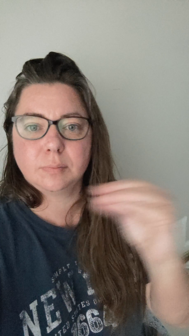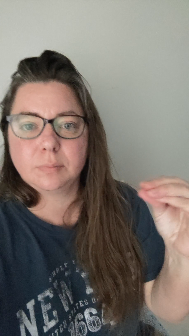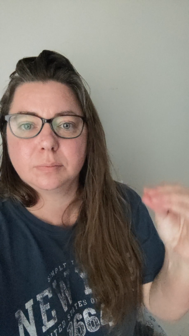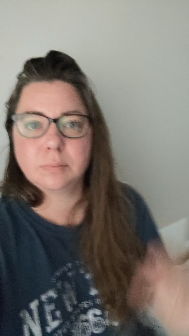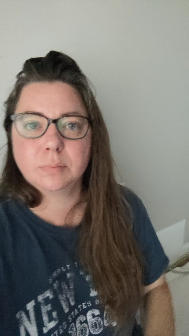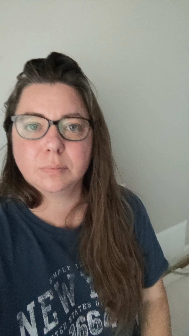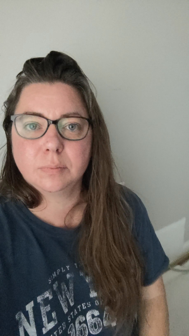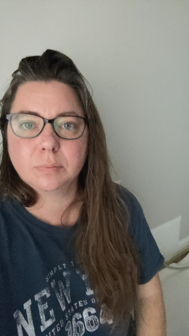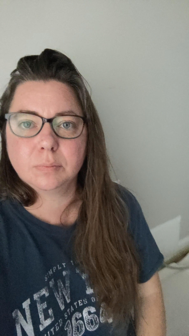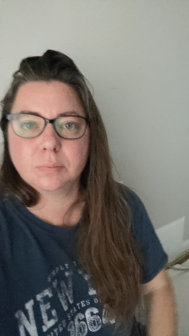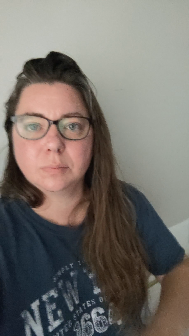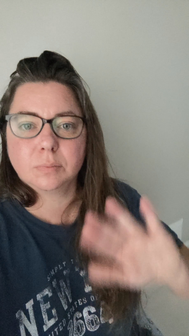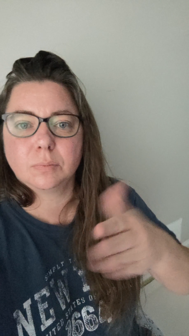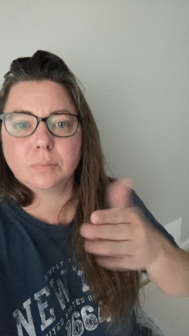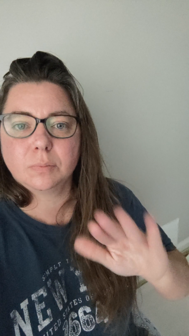cook